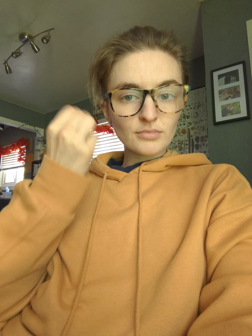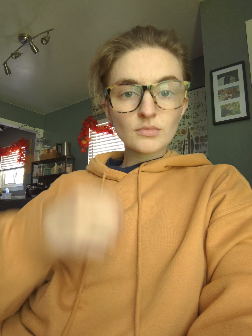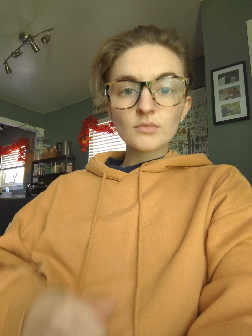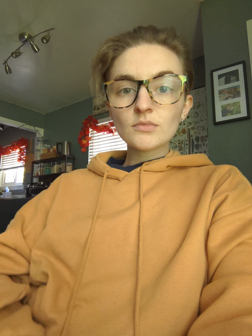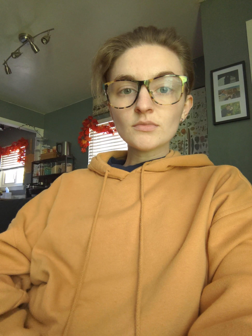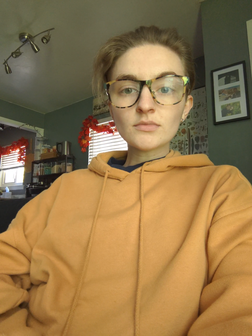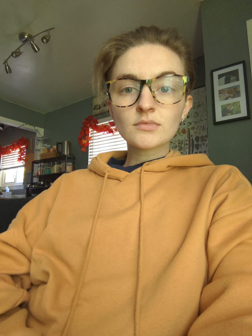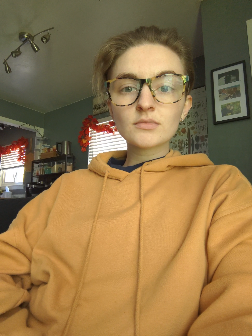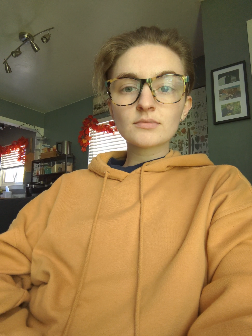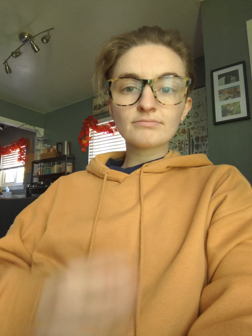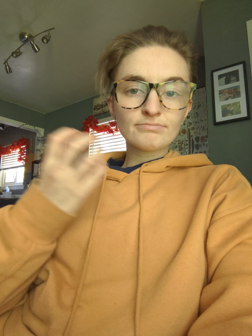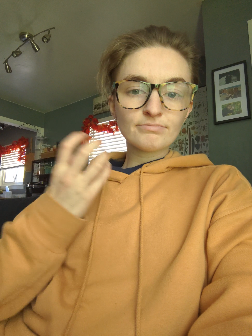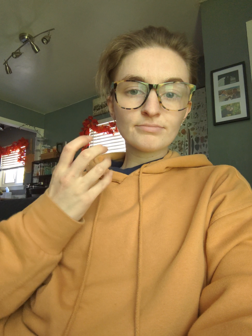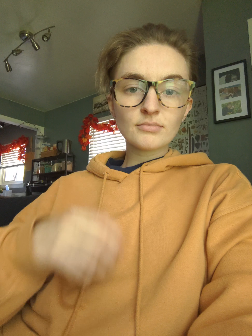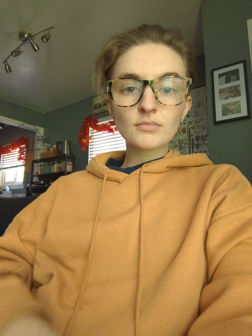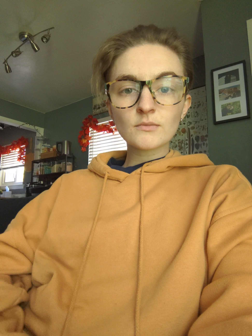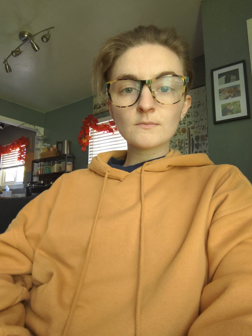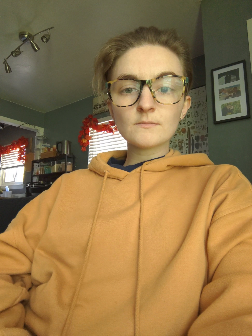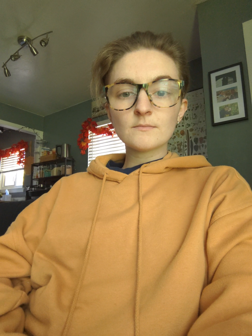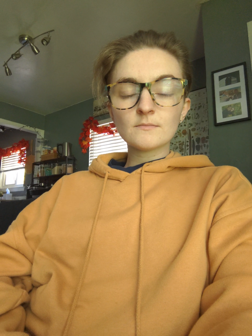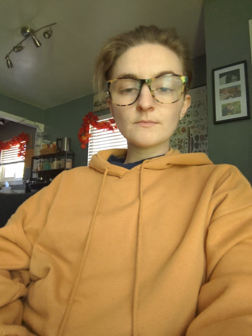shake